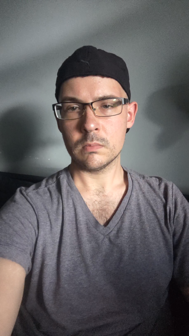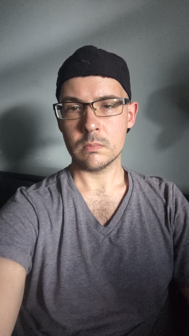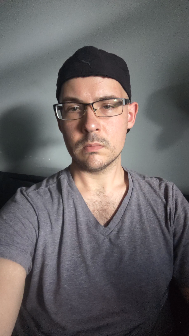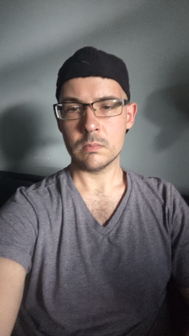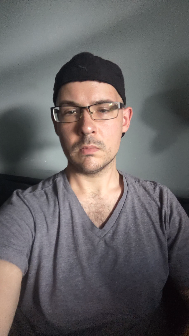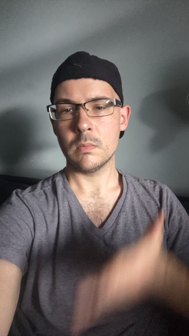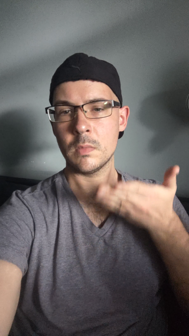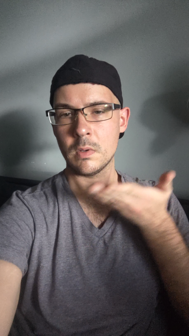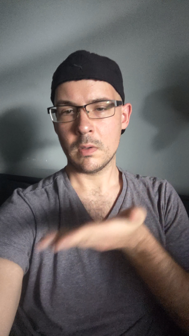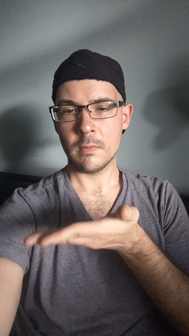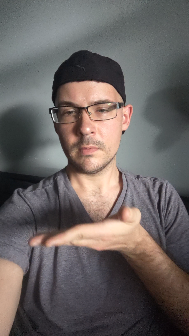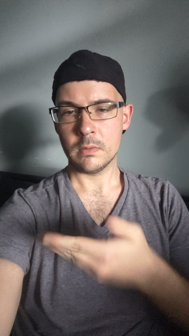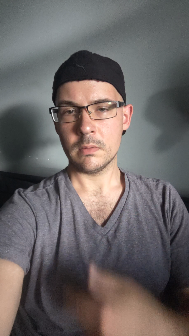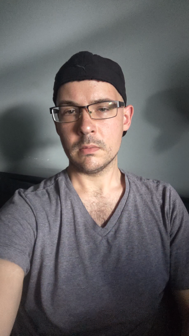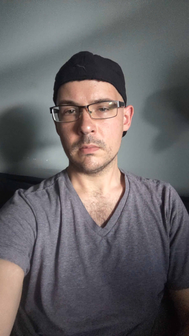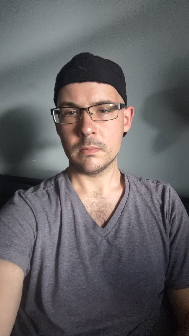oven